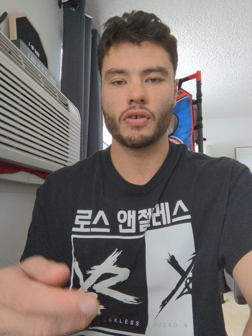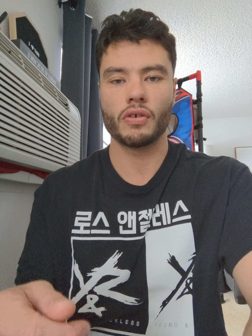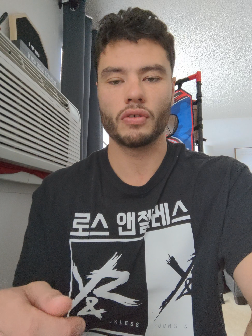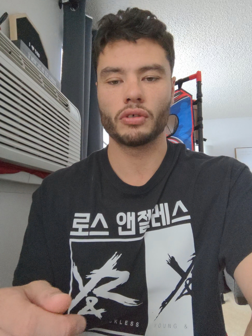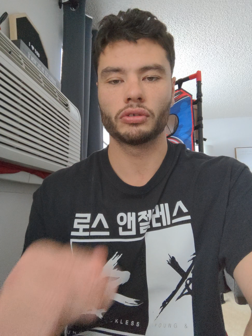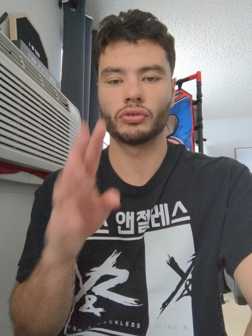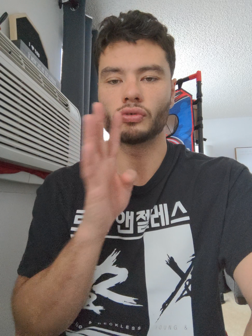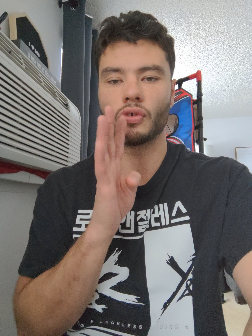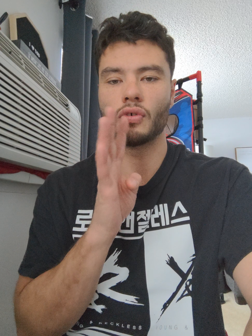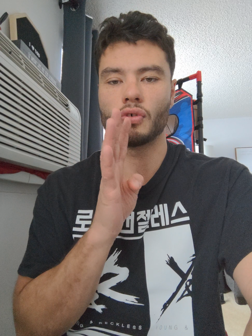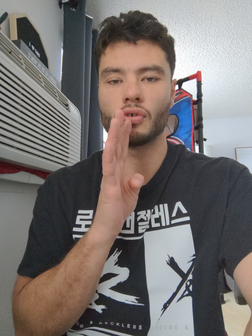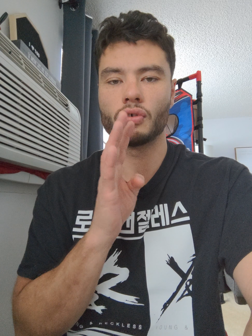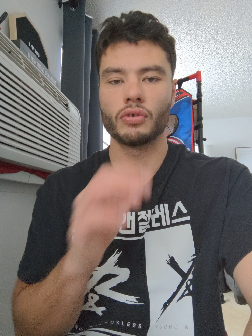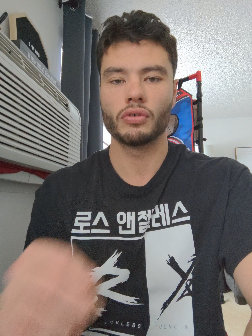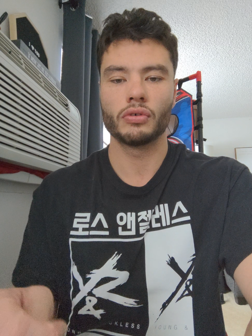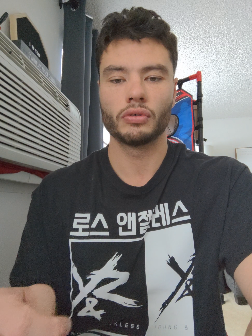talk